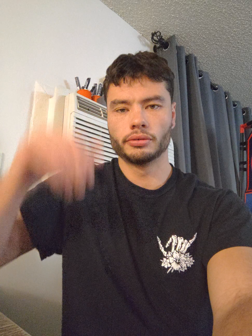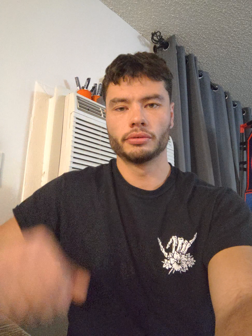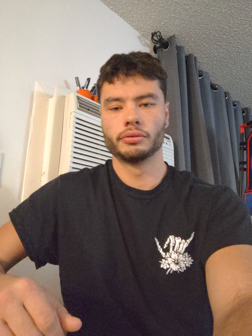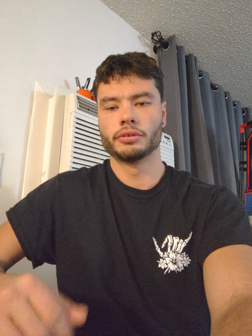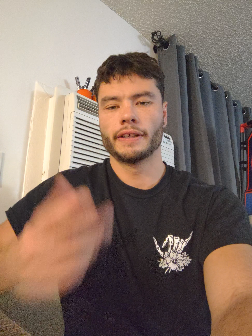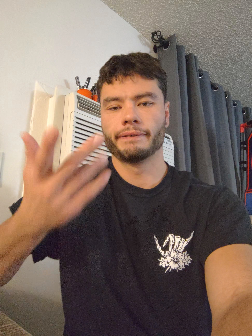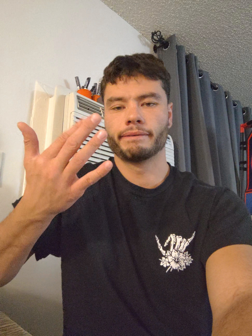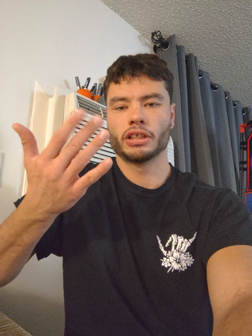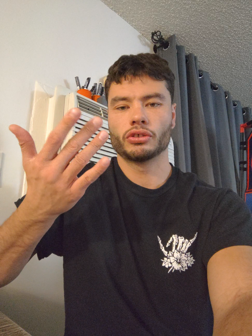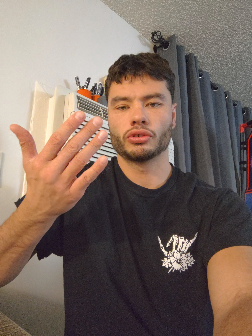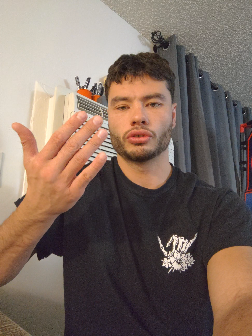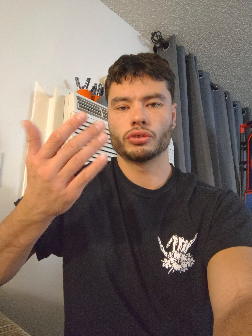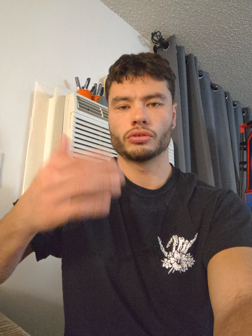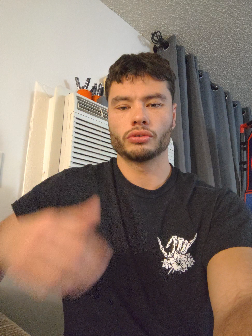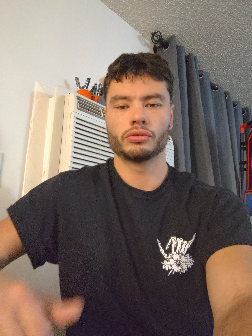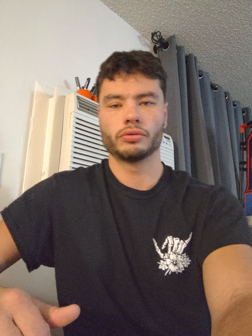finger